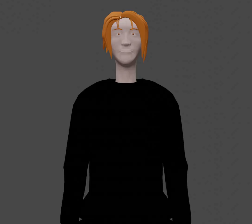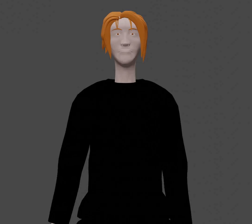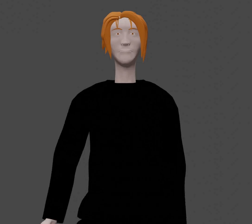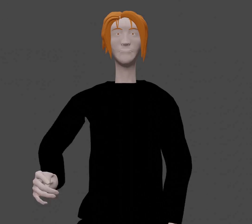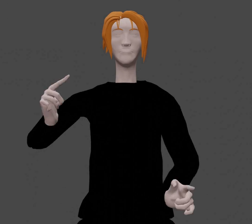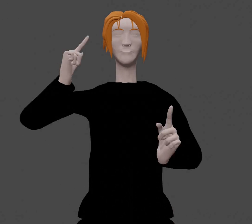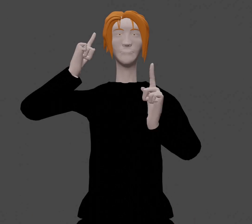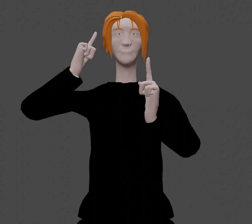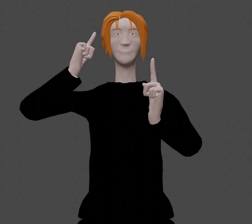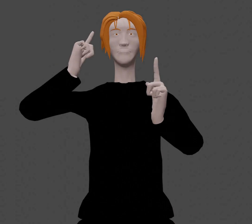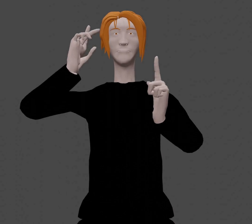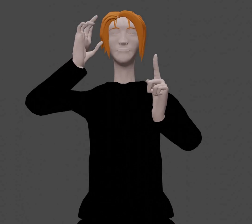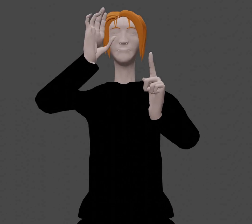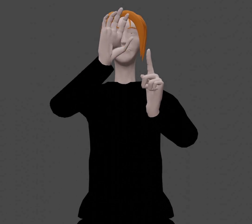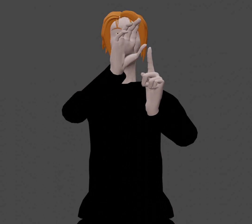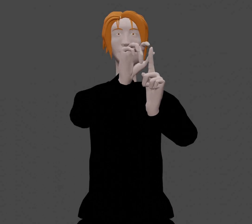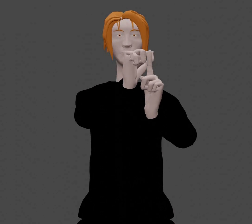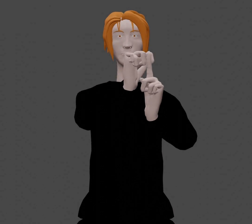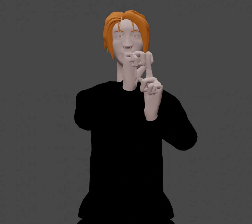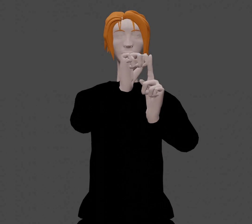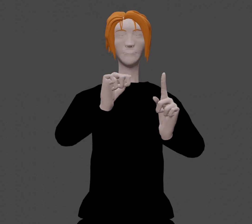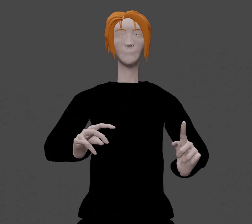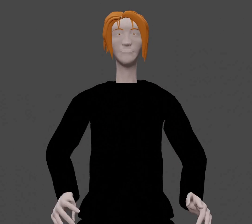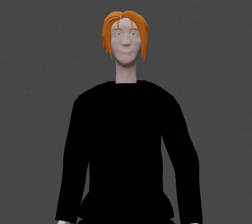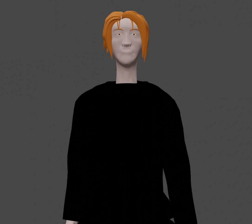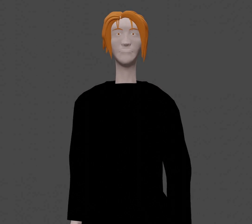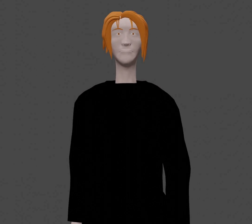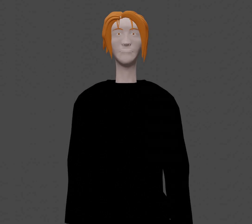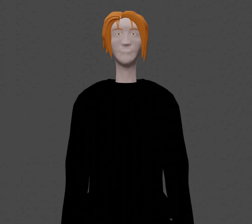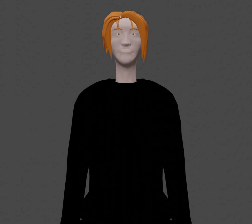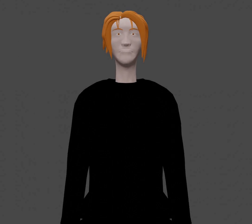Attain